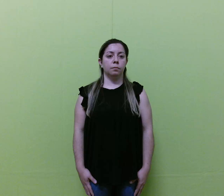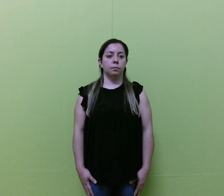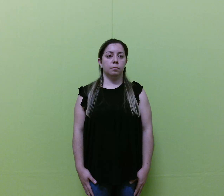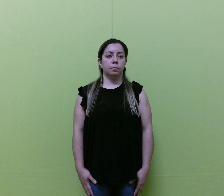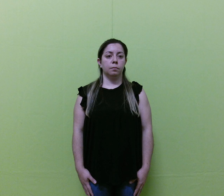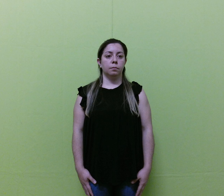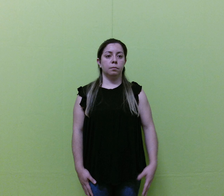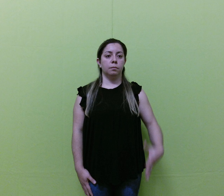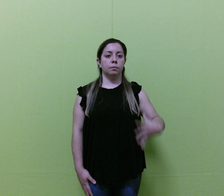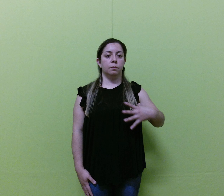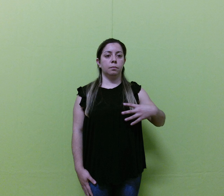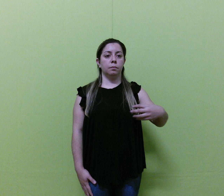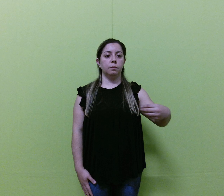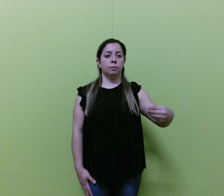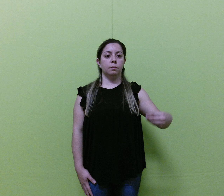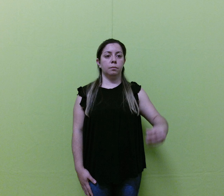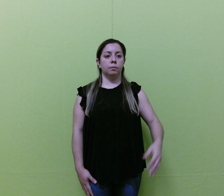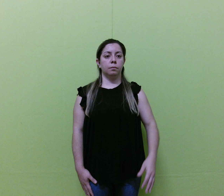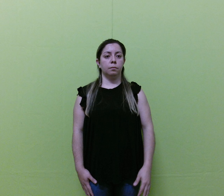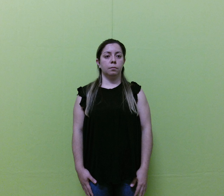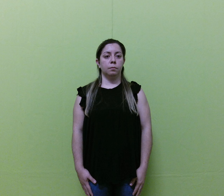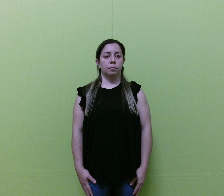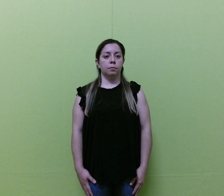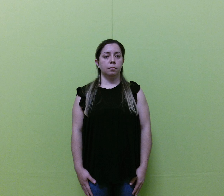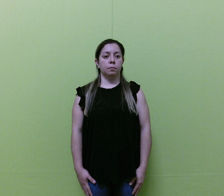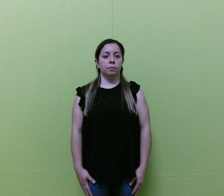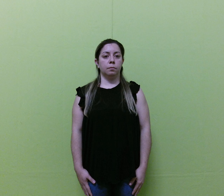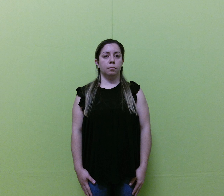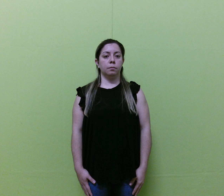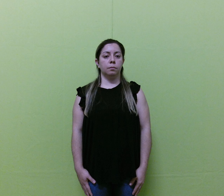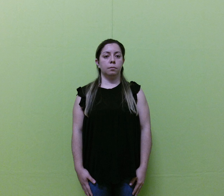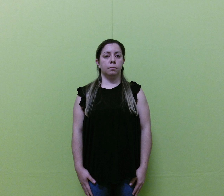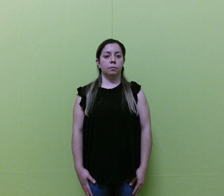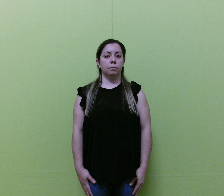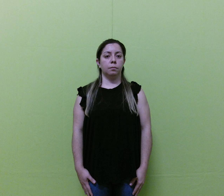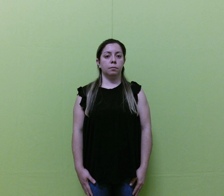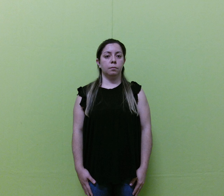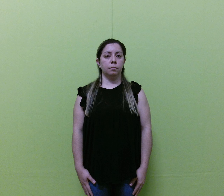filho